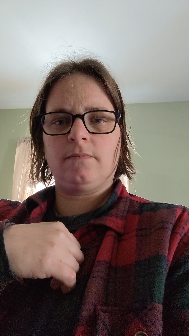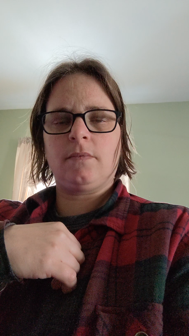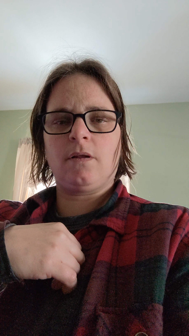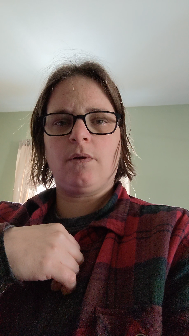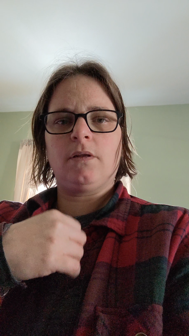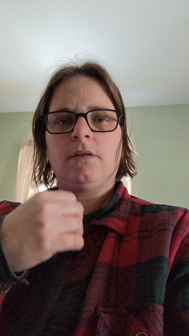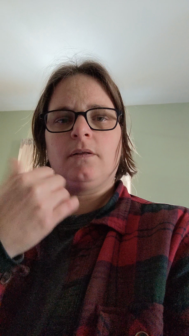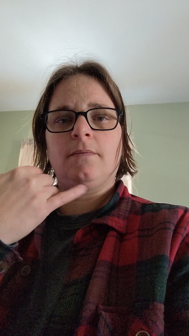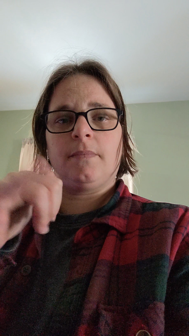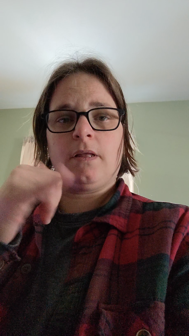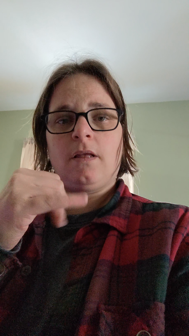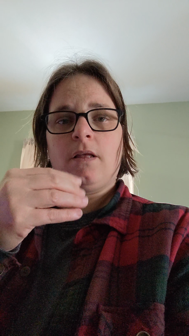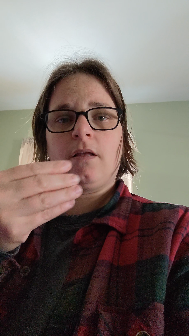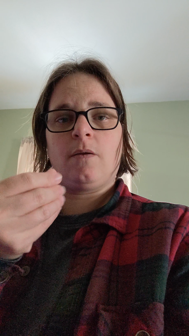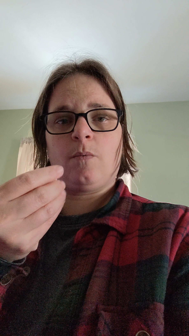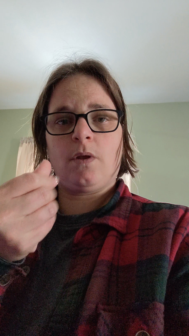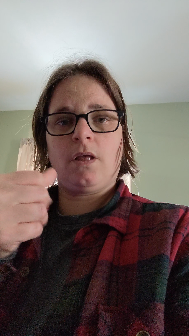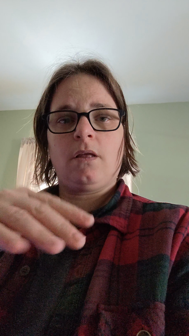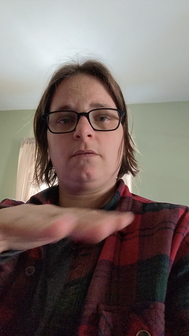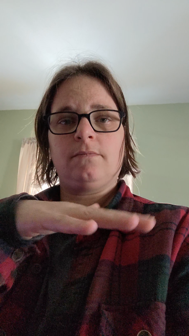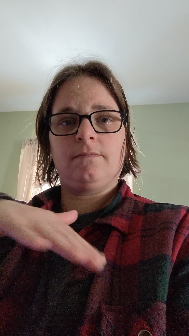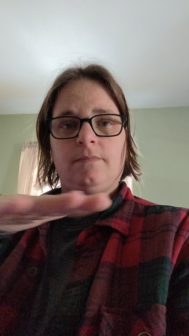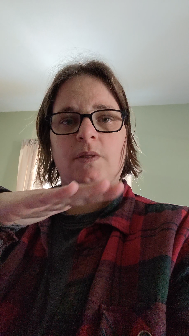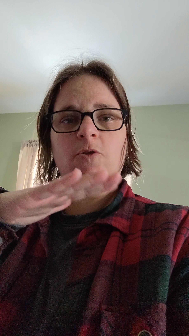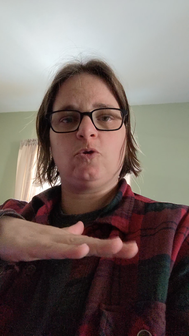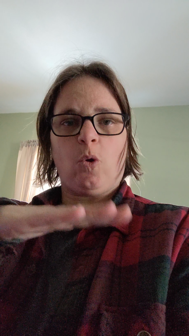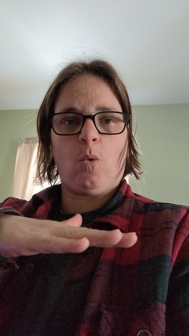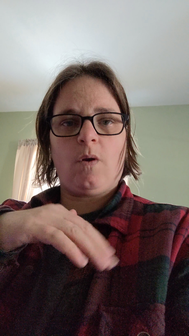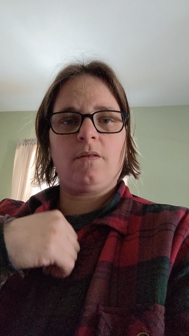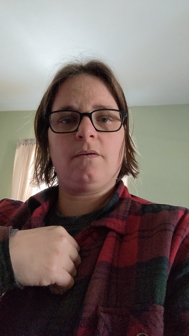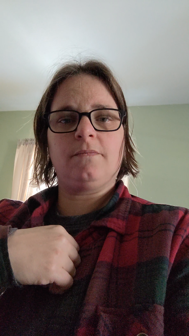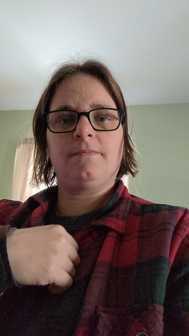playground